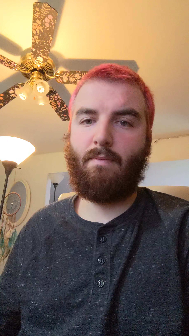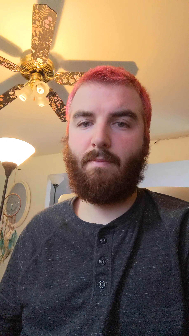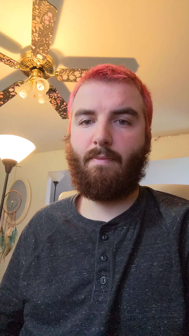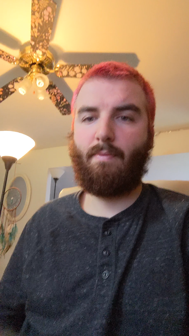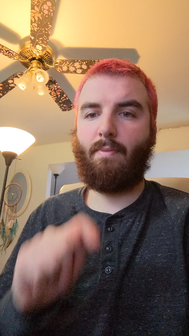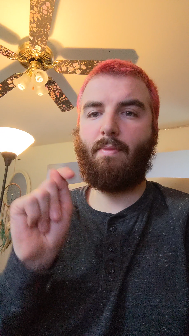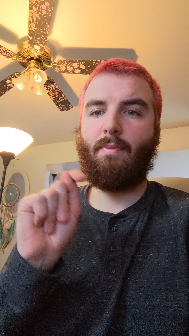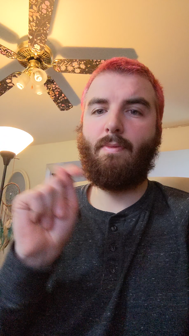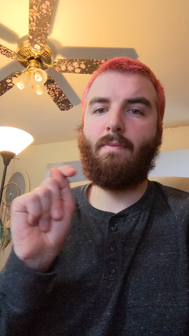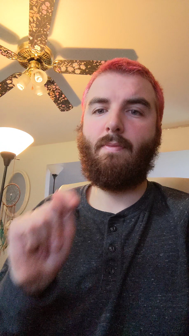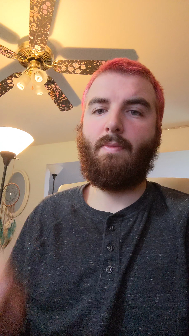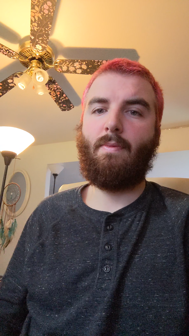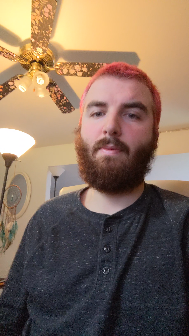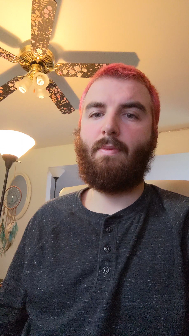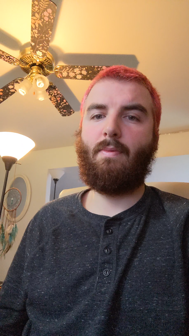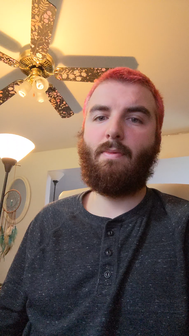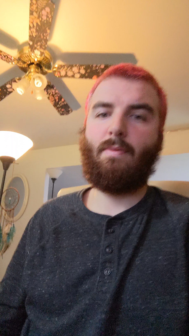bathroom